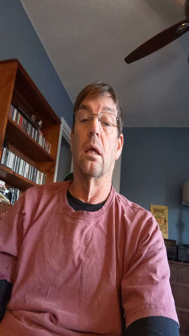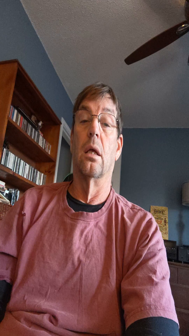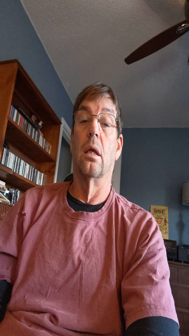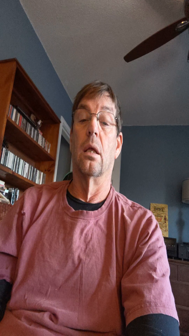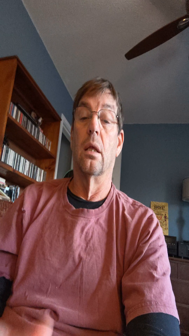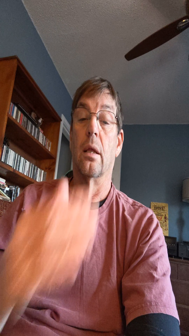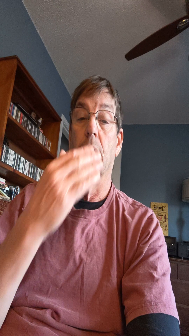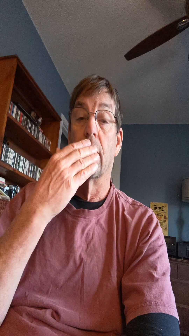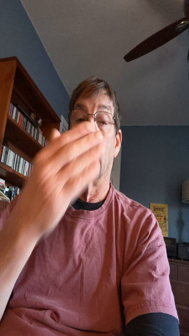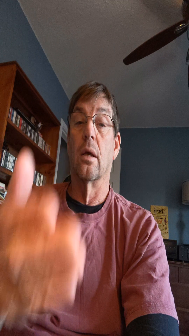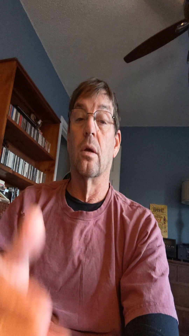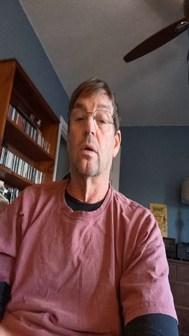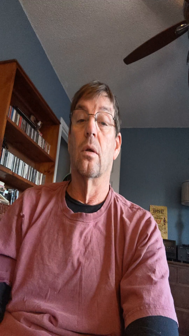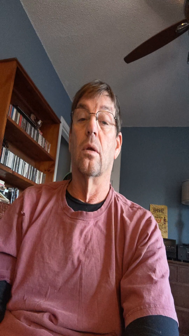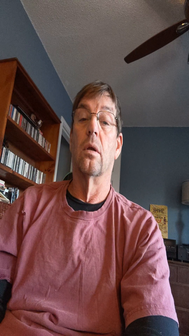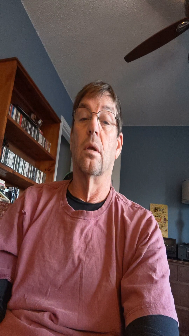thank you